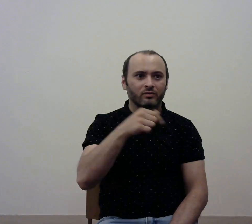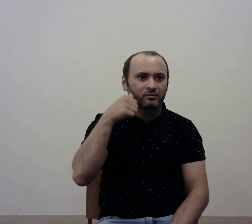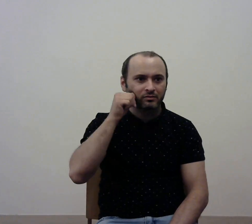dünən